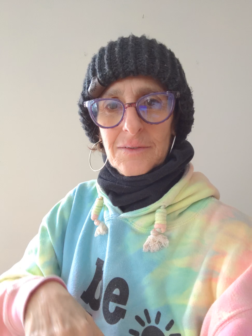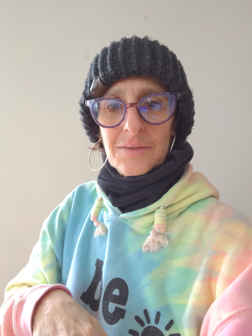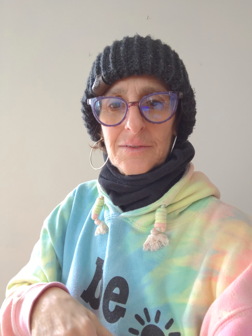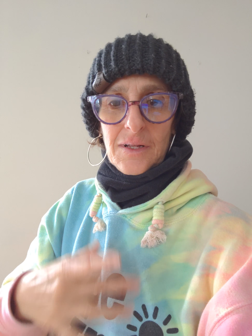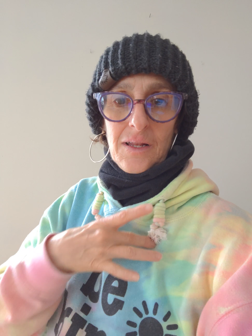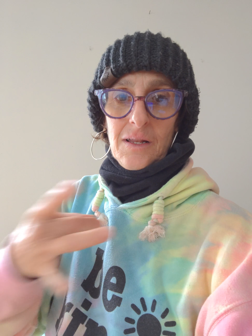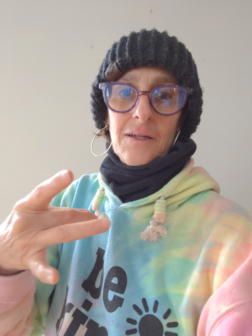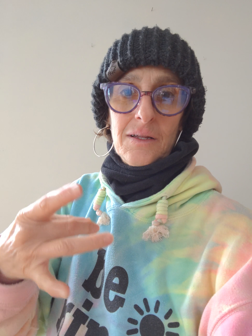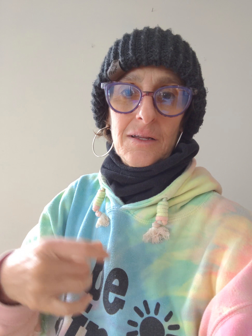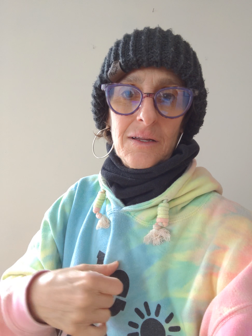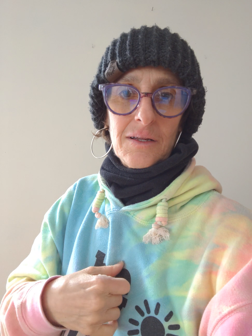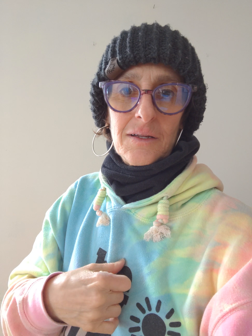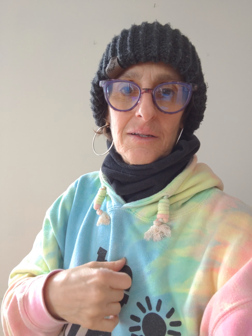like